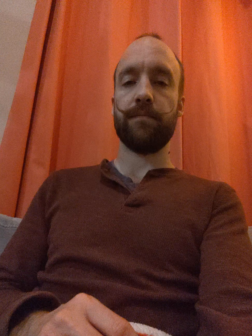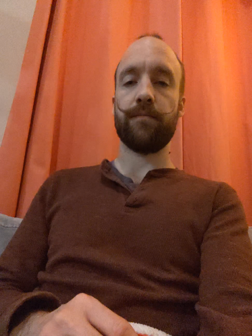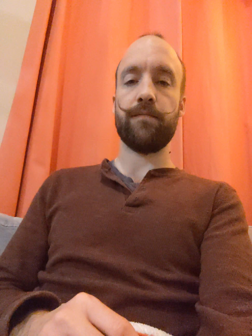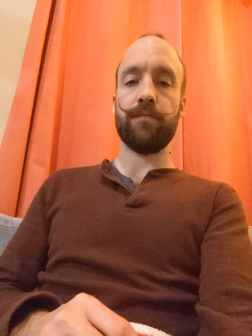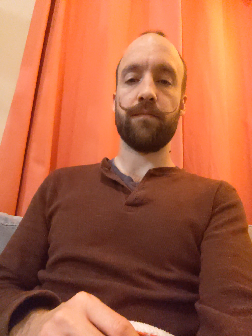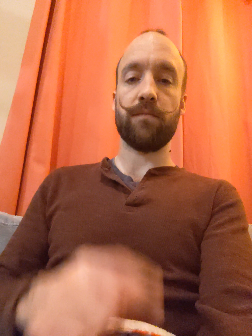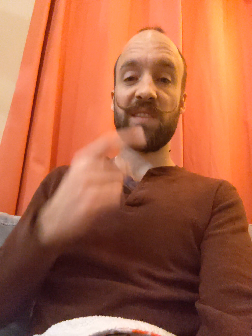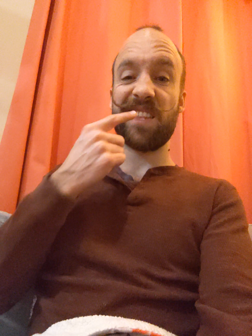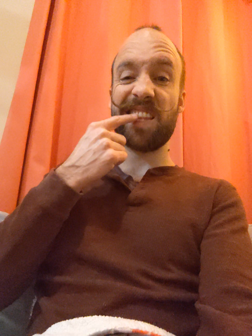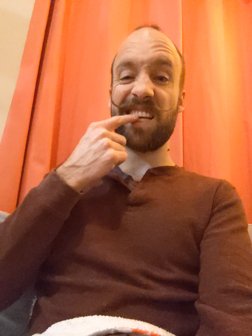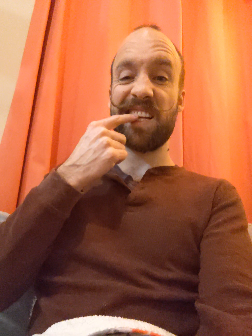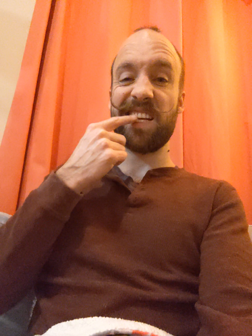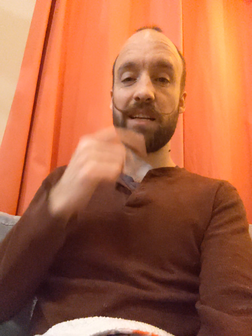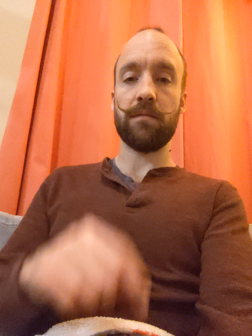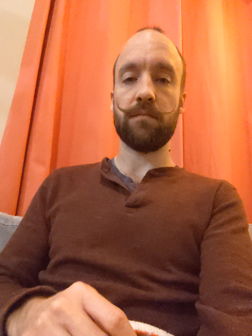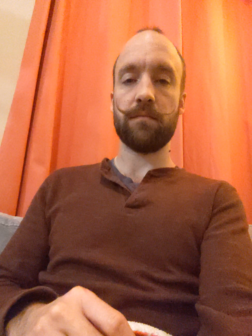tooth